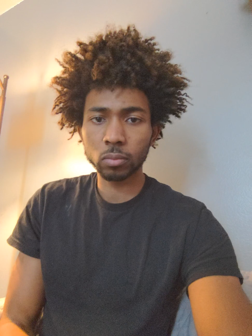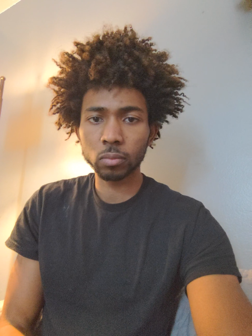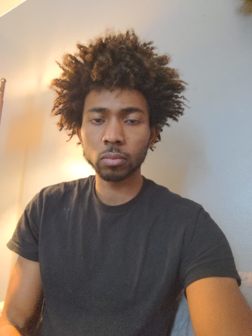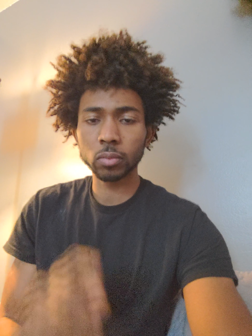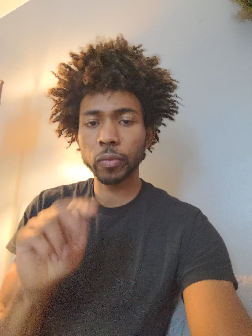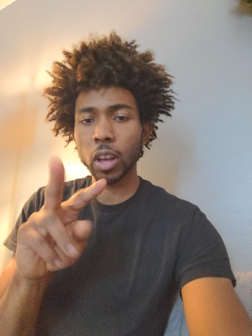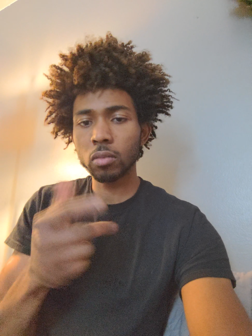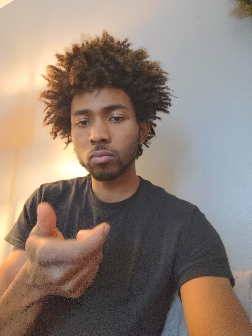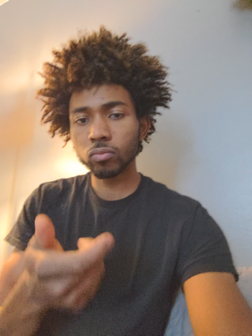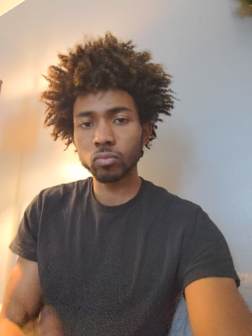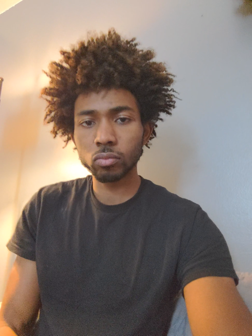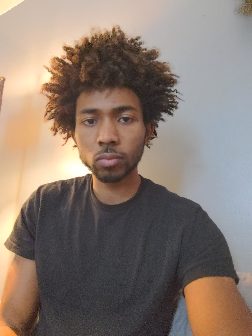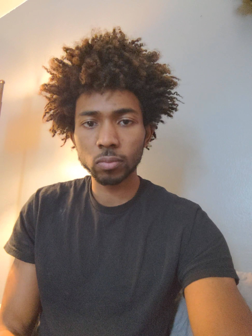TV